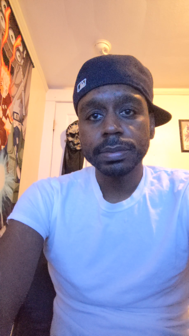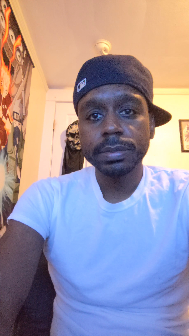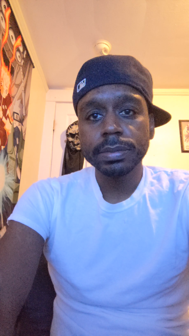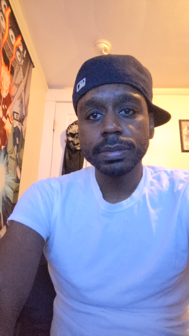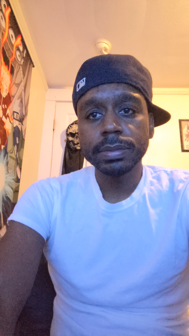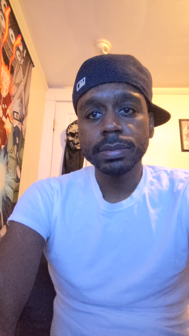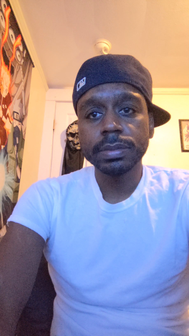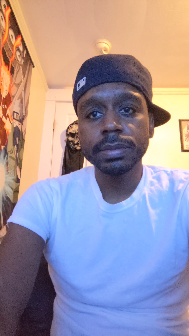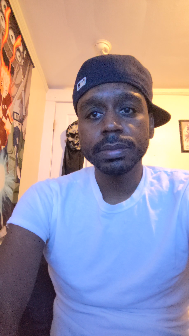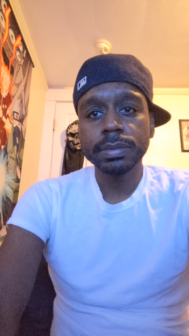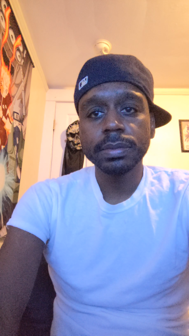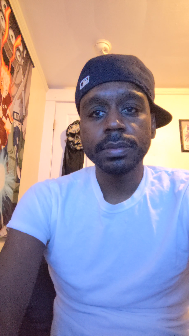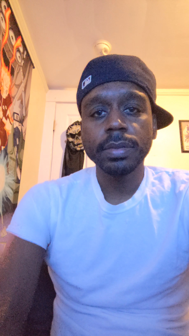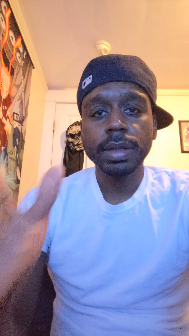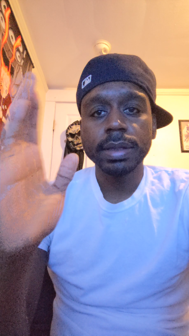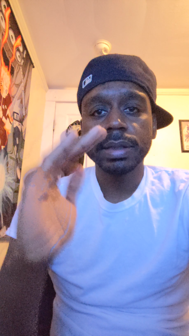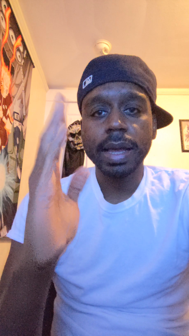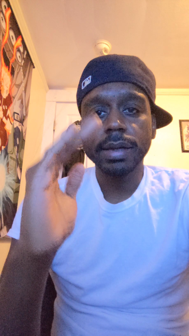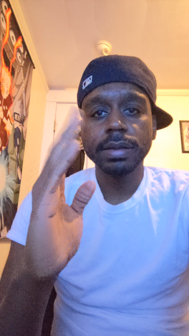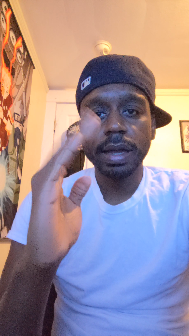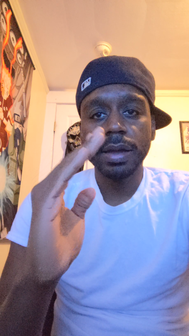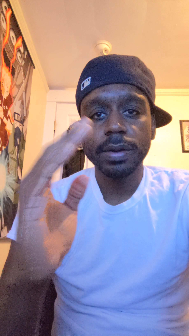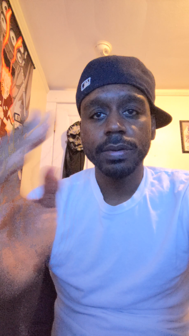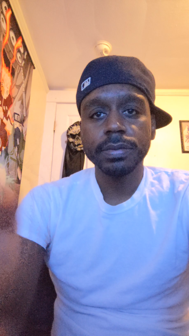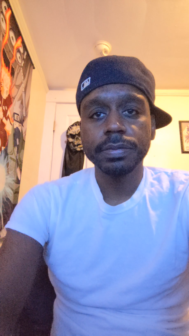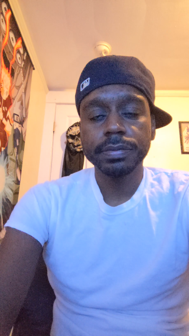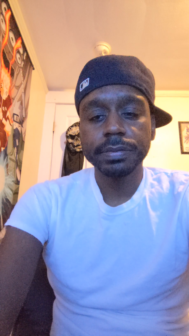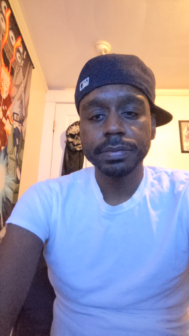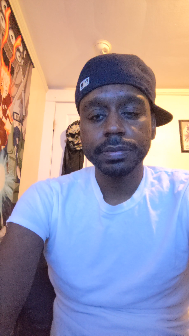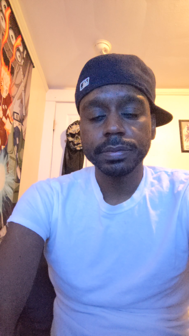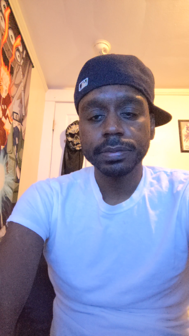downtown